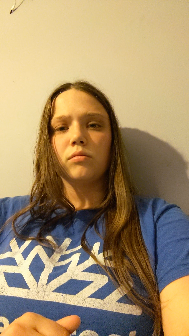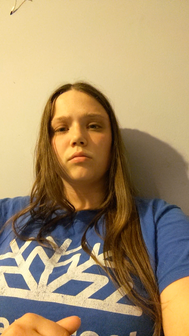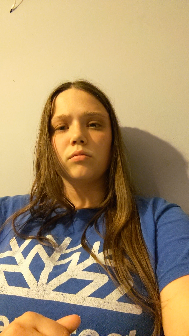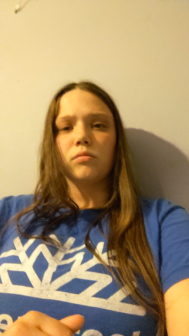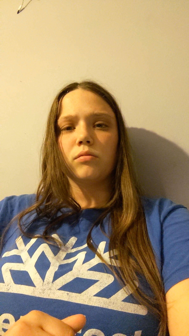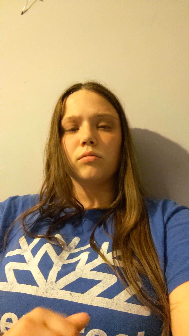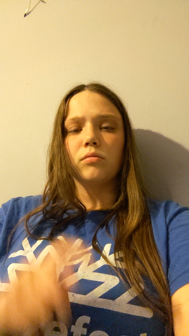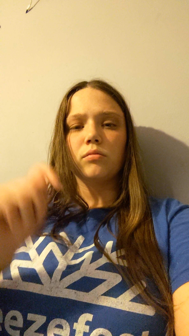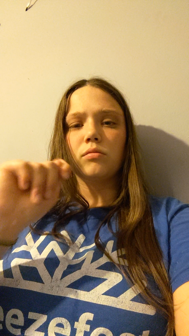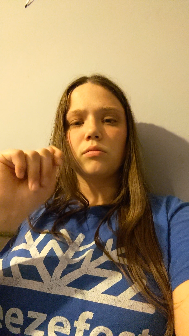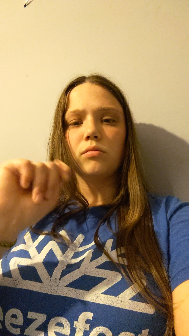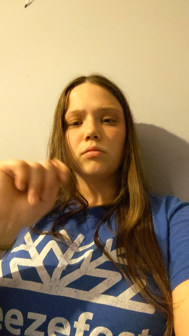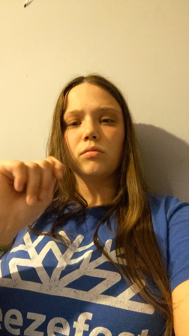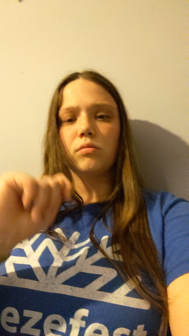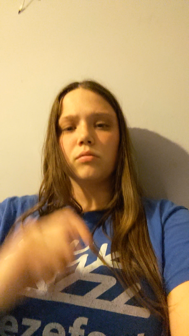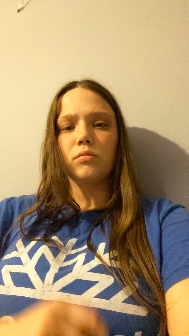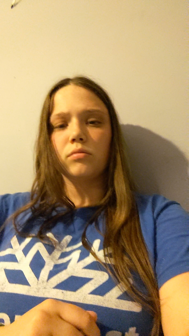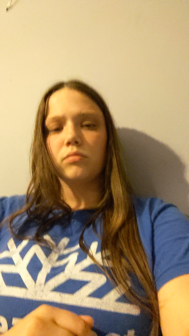bathroom